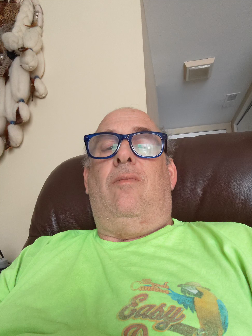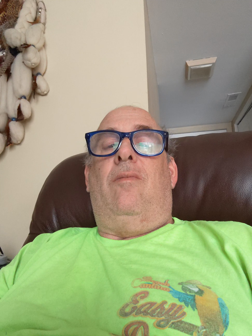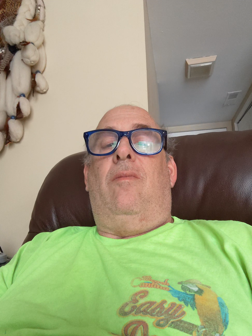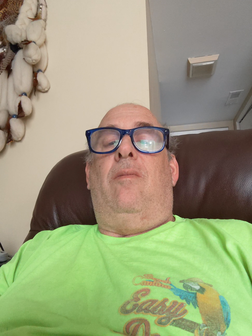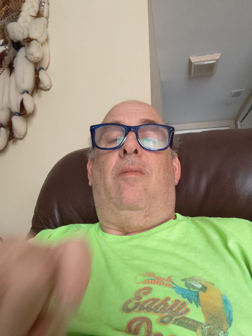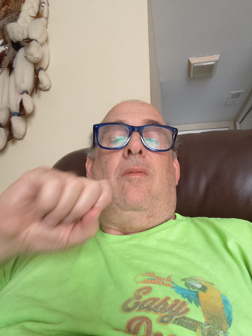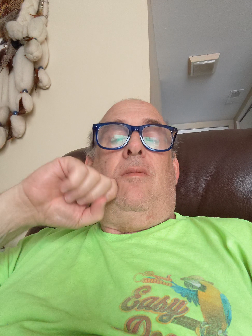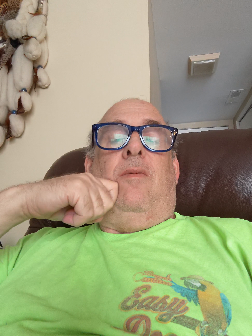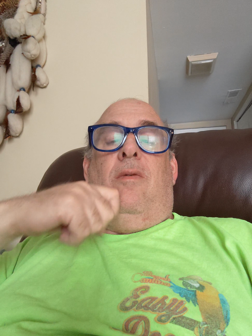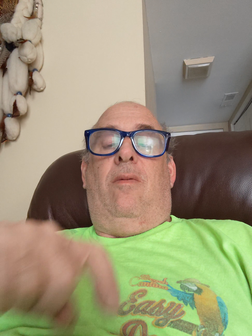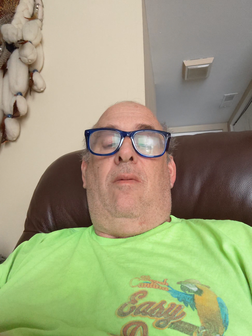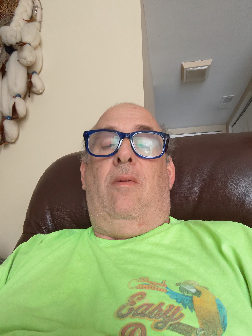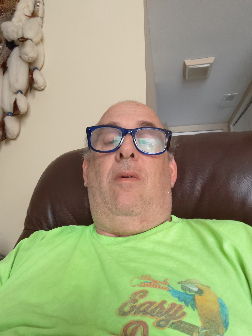apple